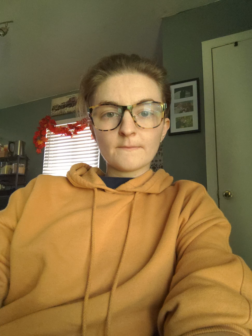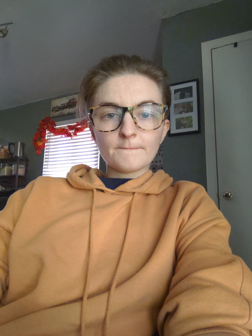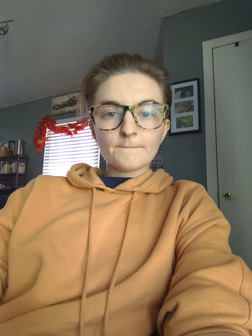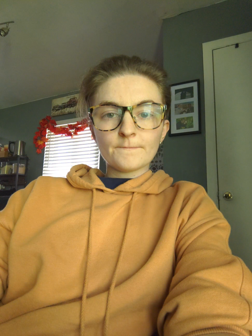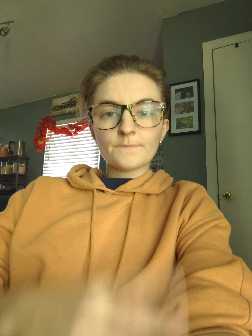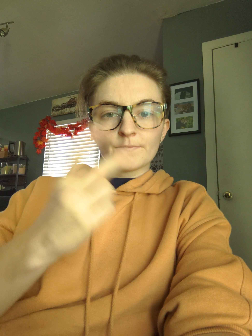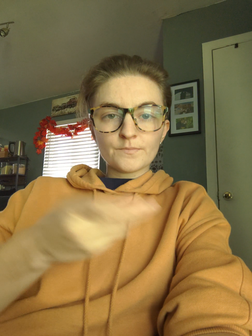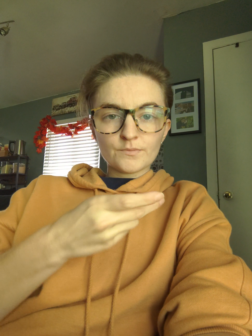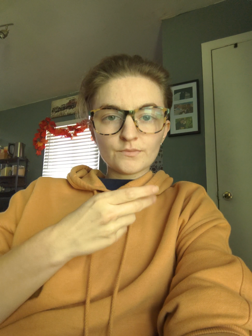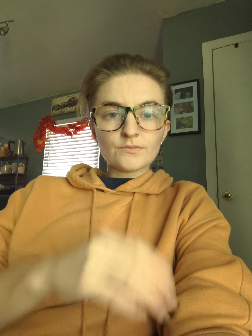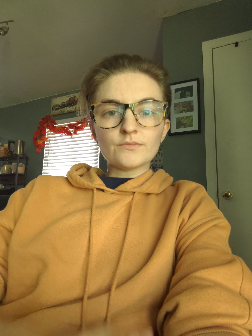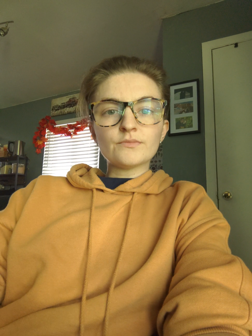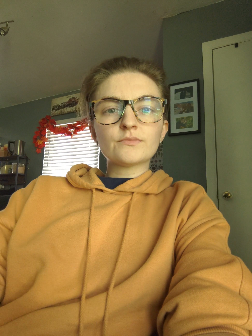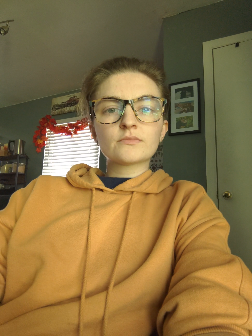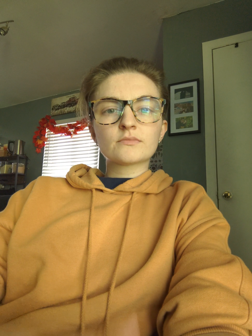sheep